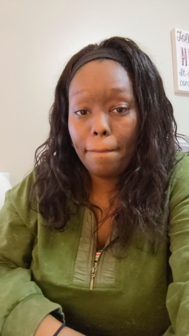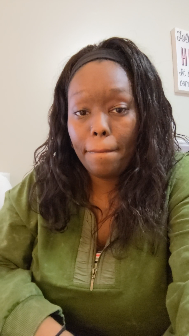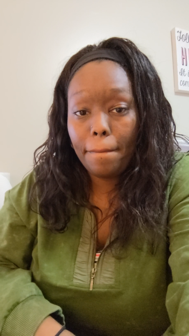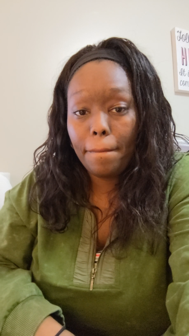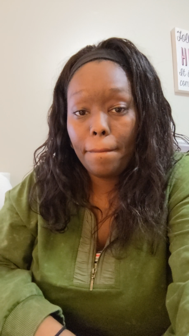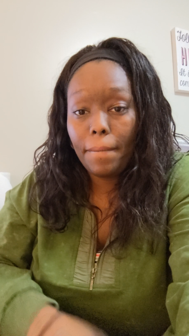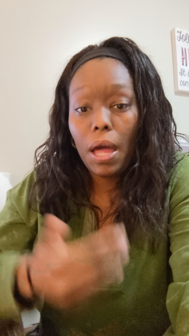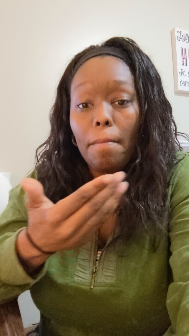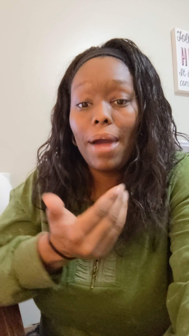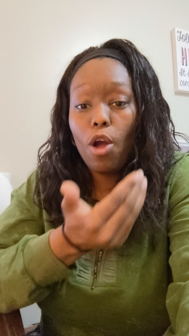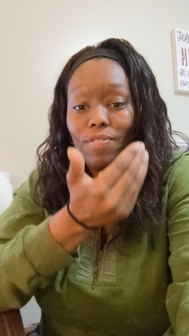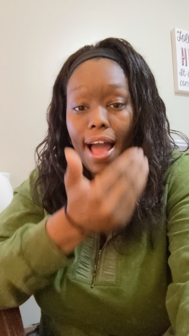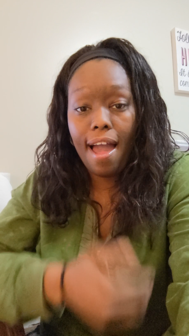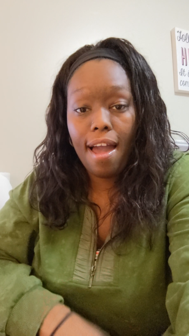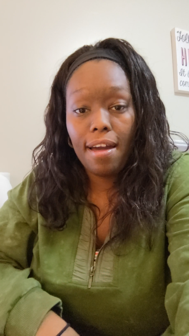butterfly